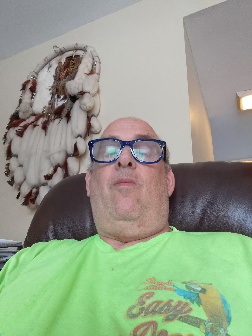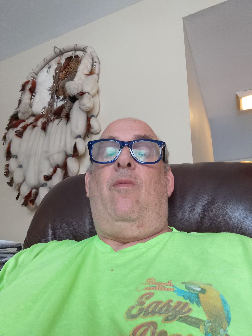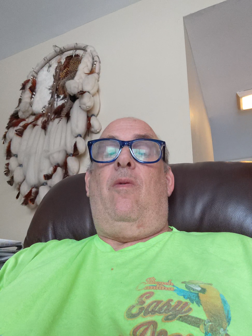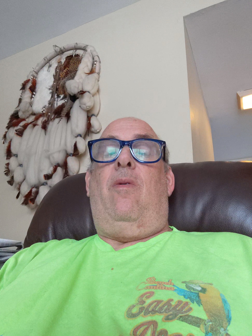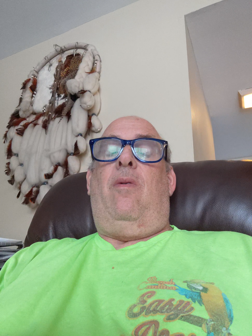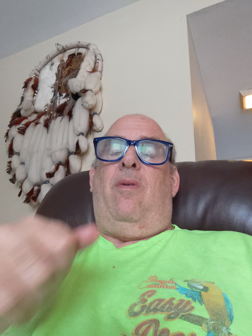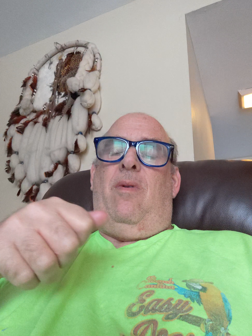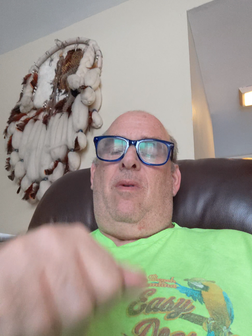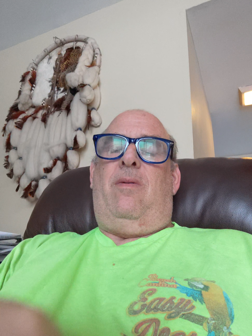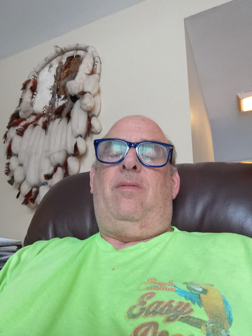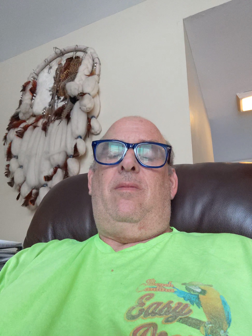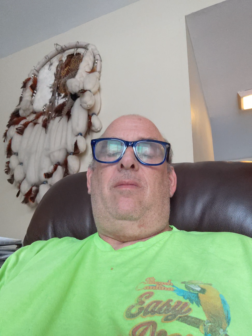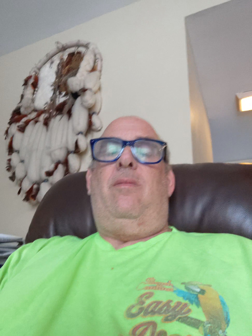hide